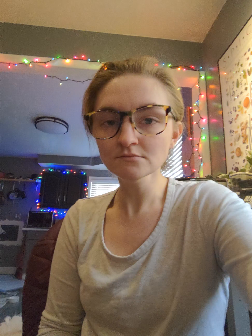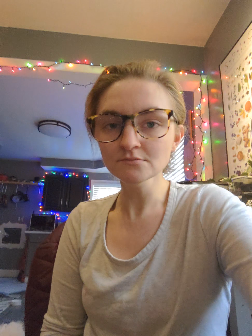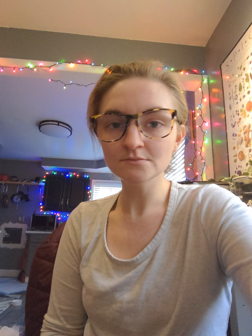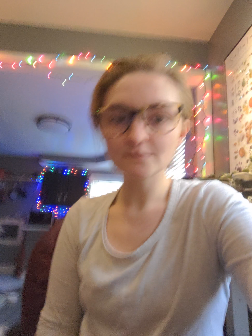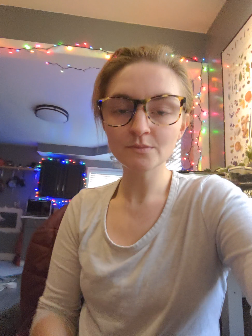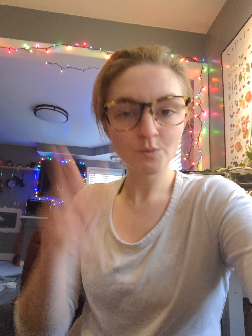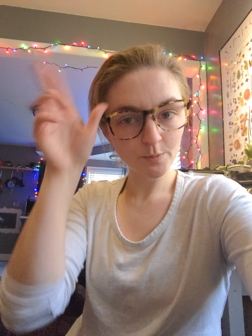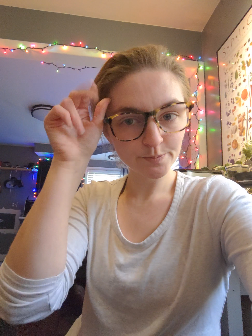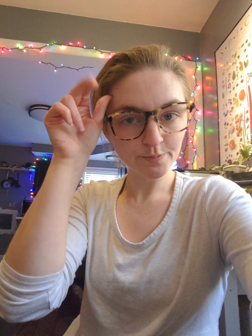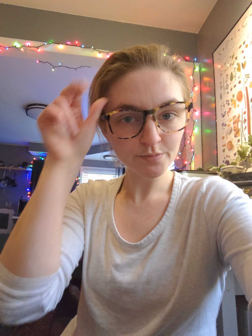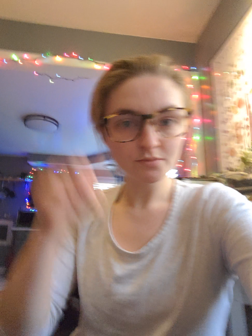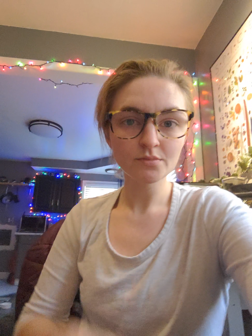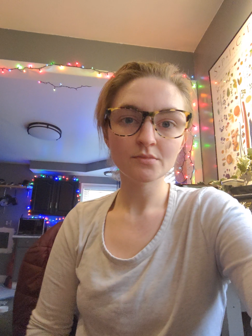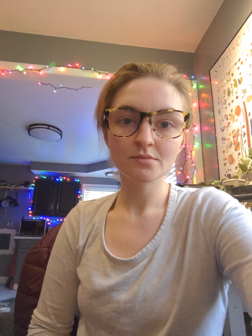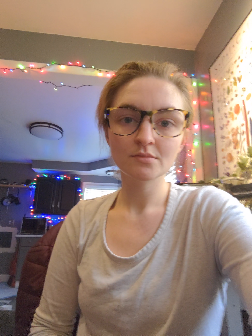horse